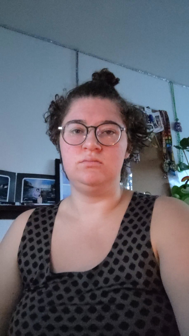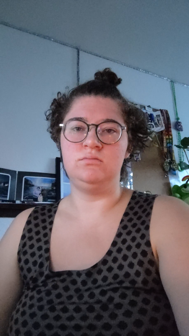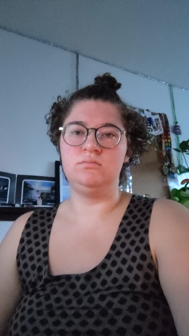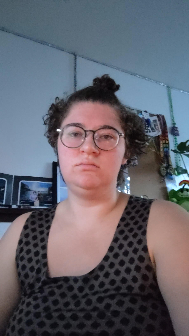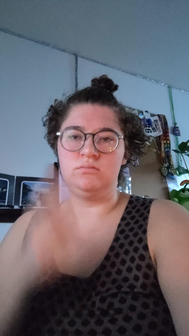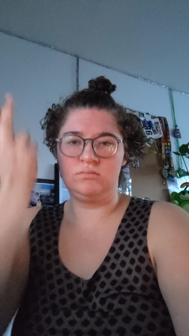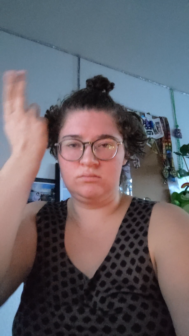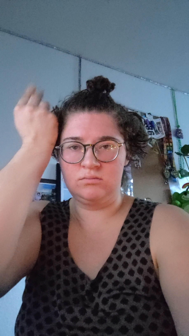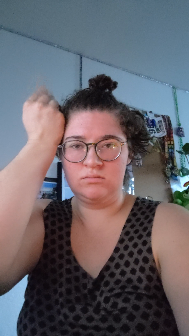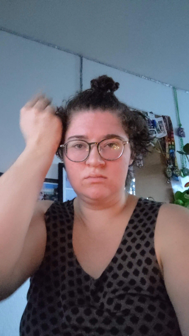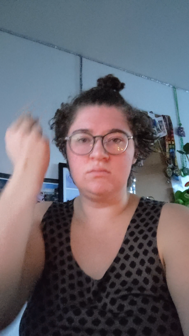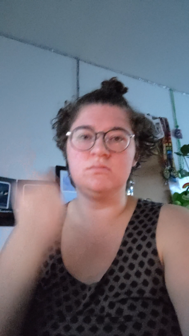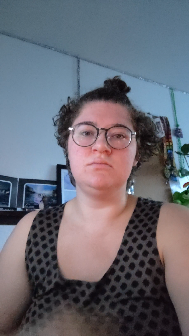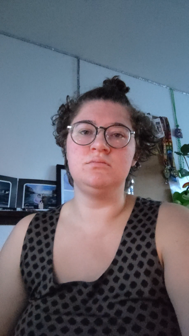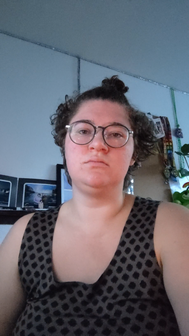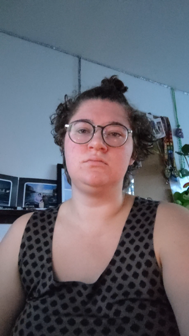bunny